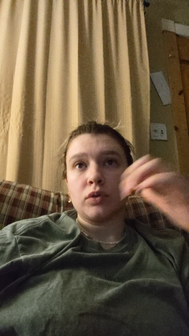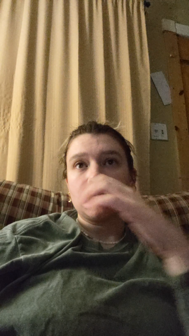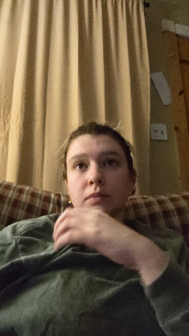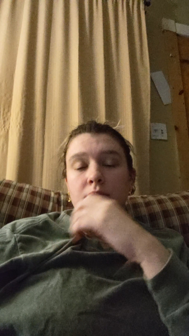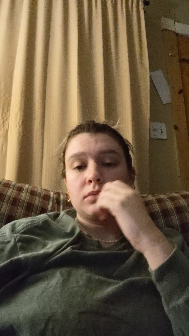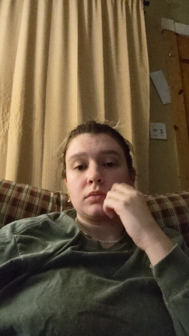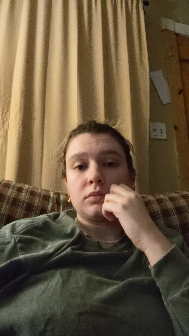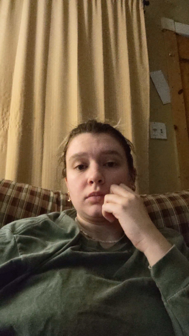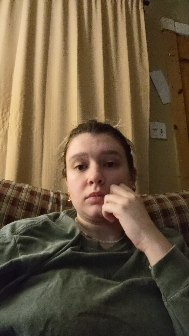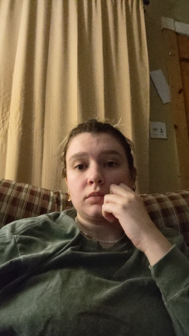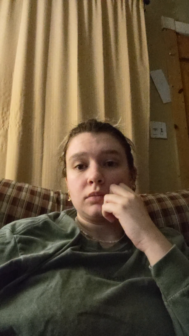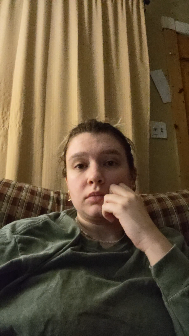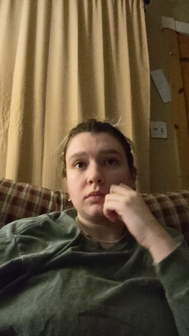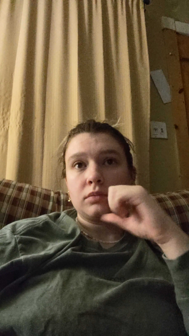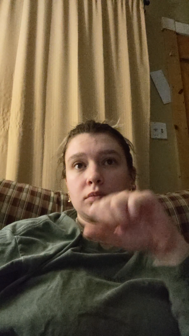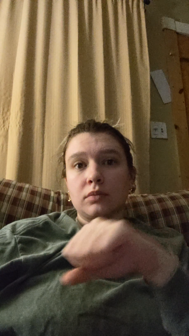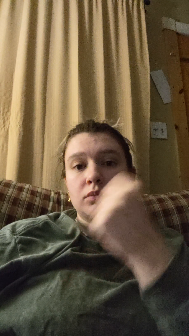break